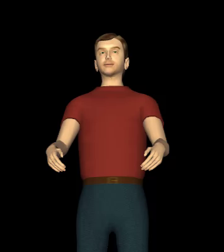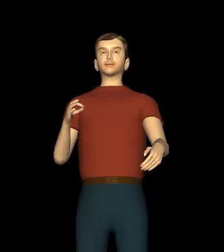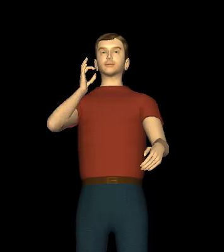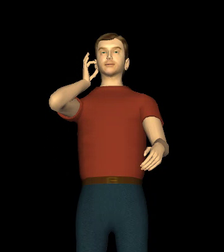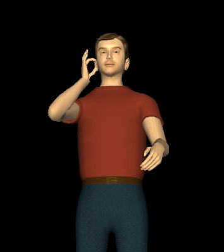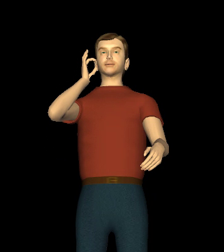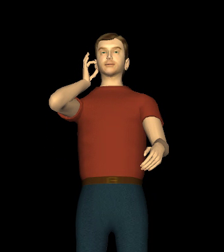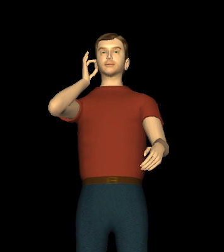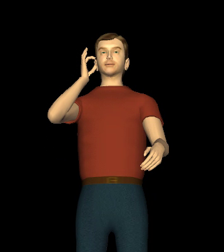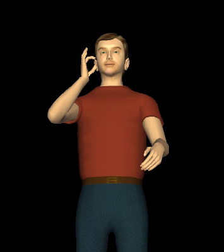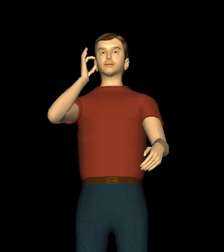أذن